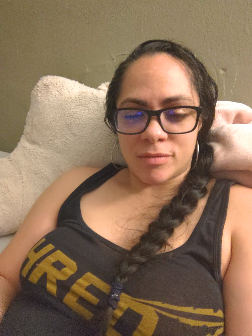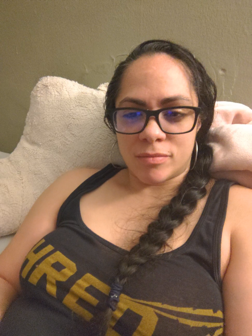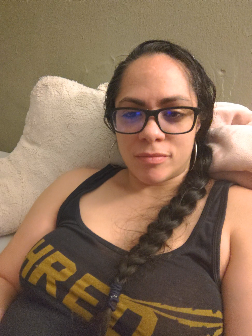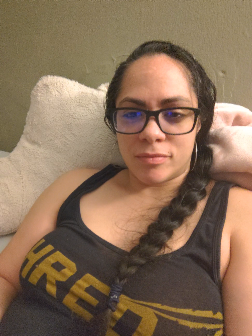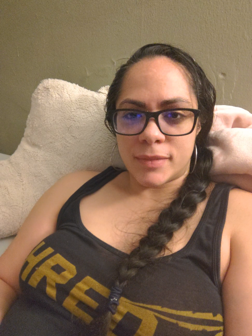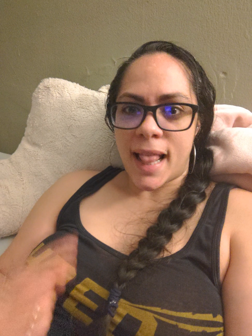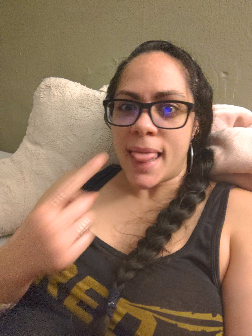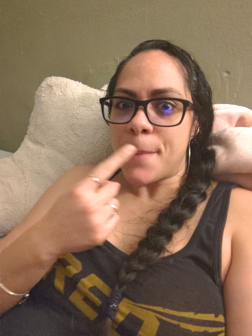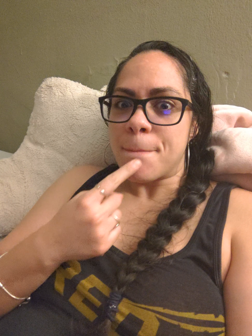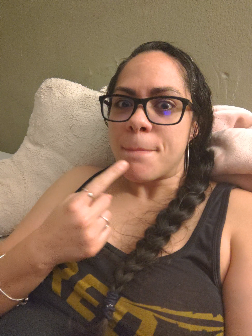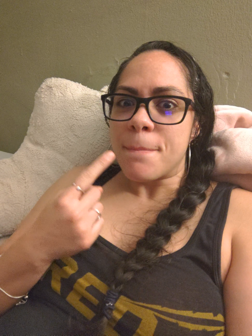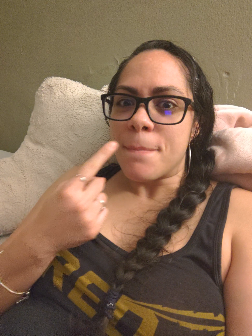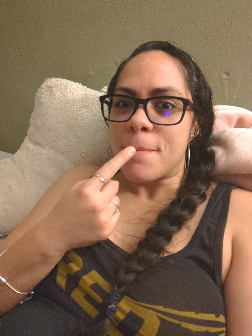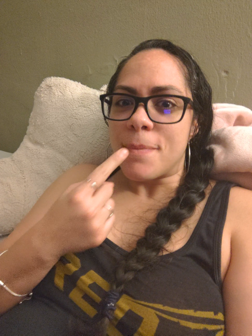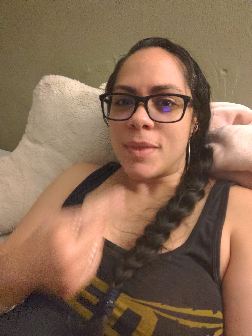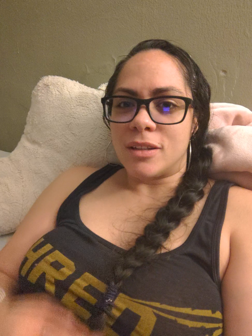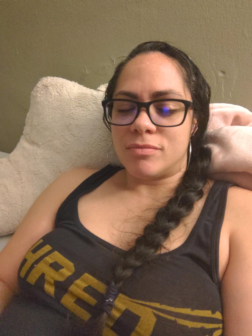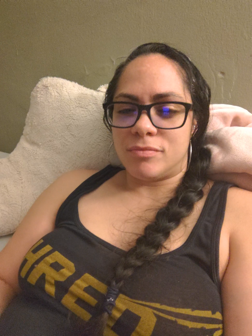lips